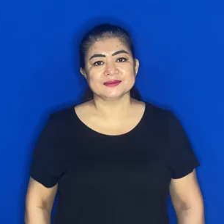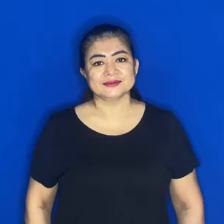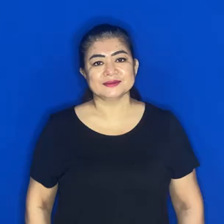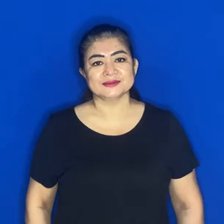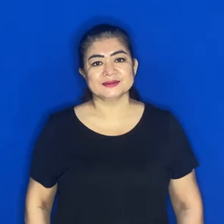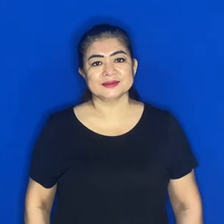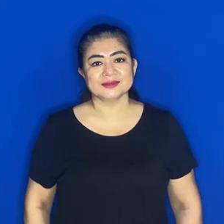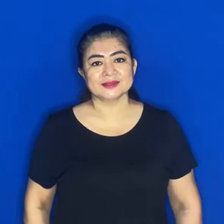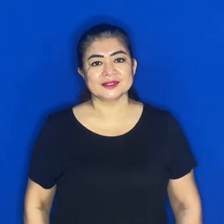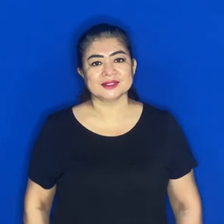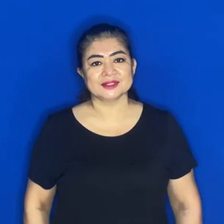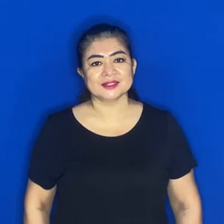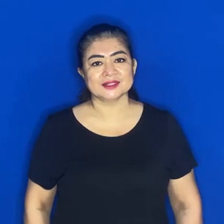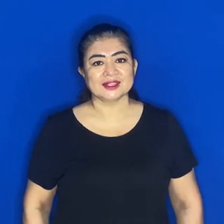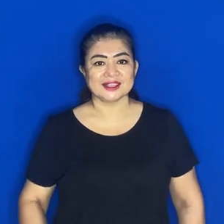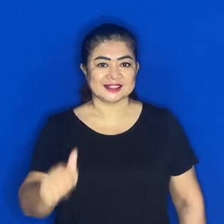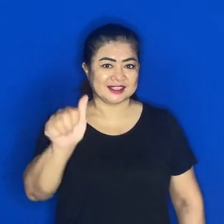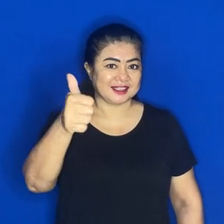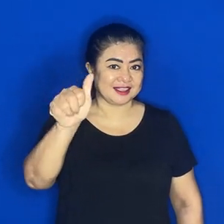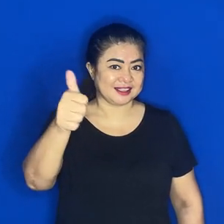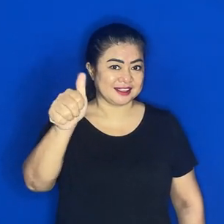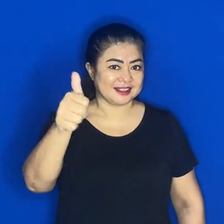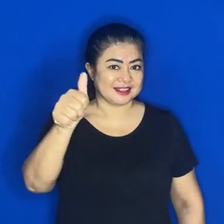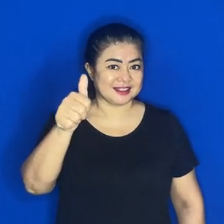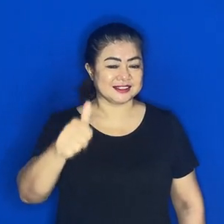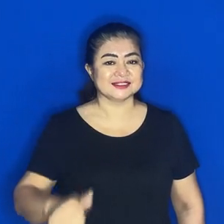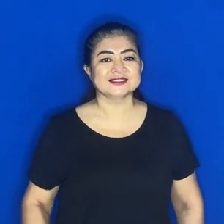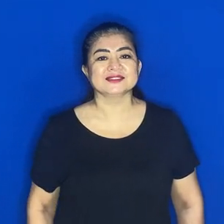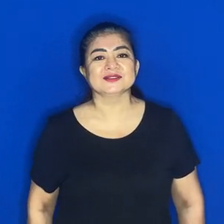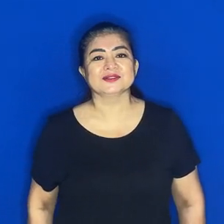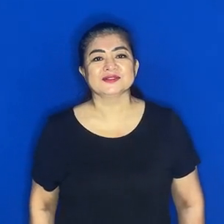ten